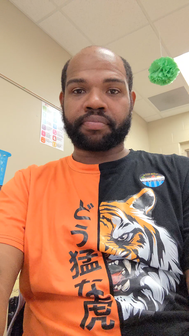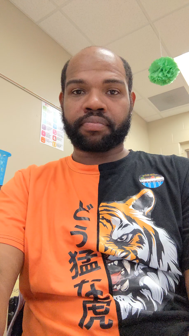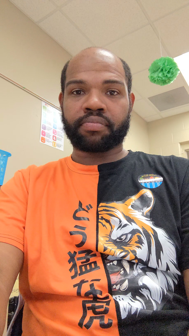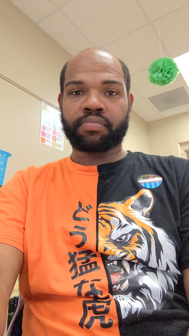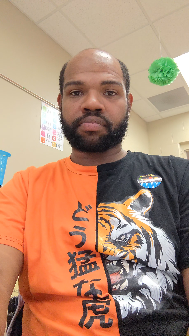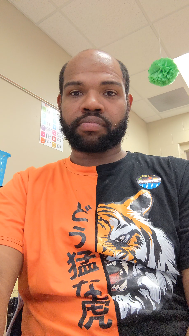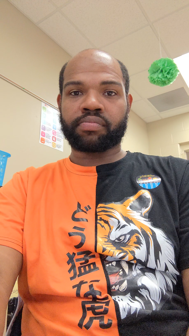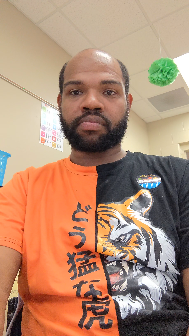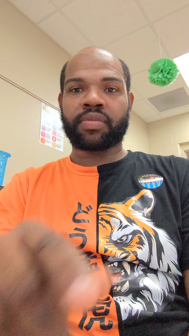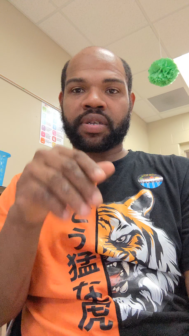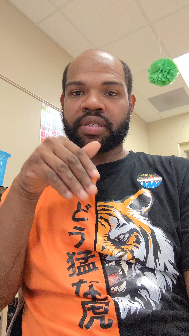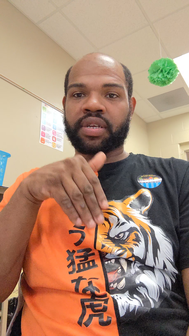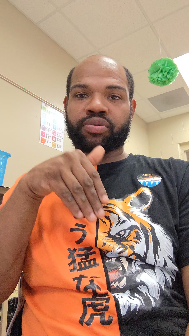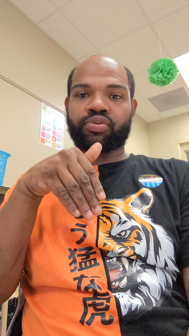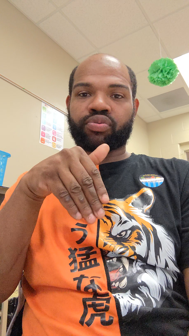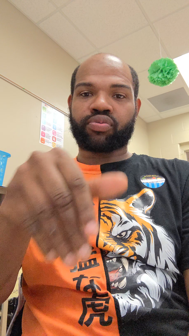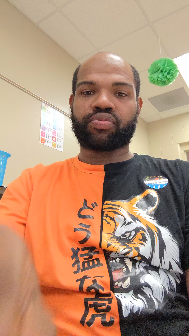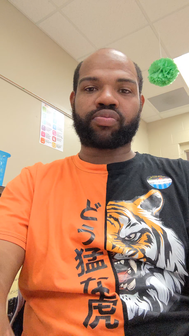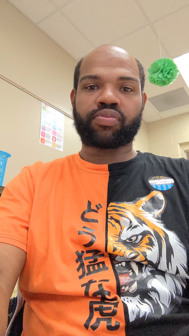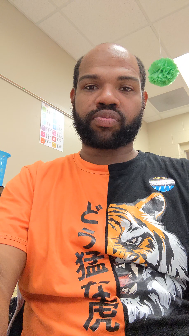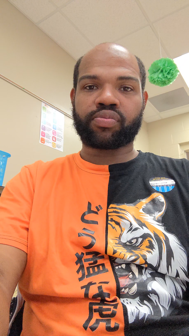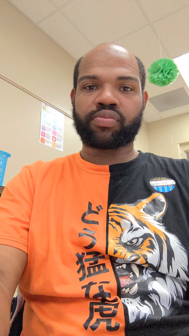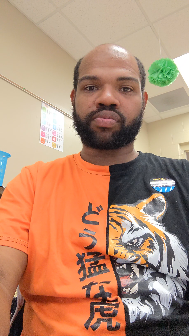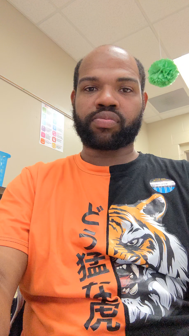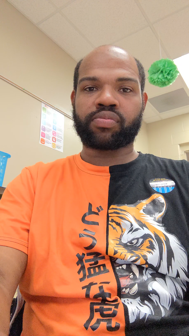doctor